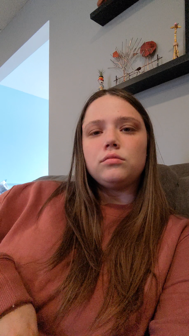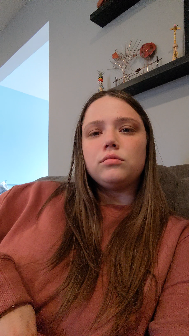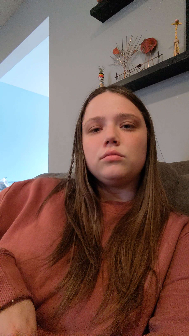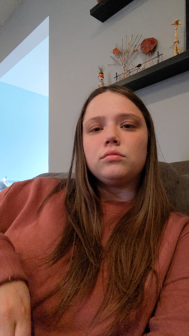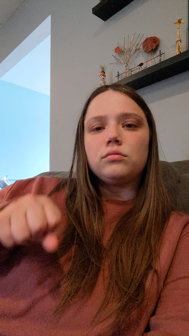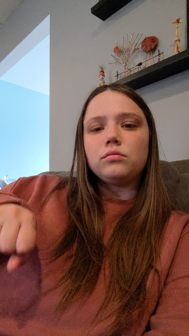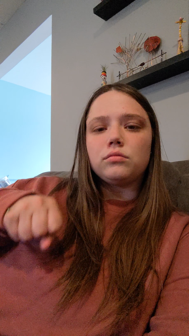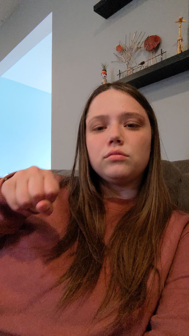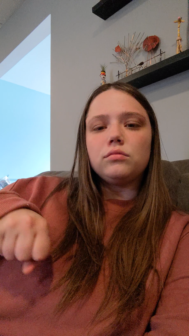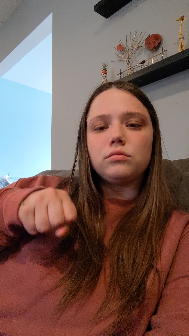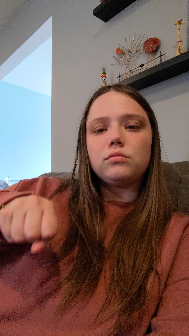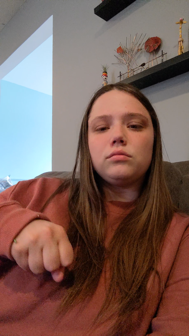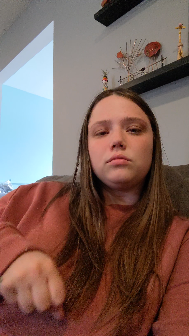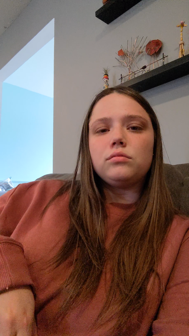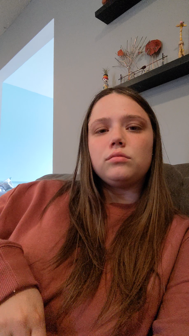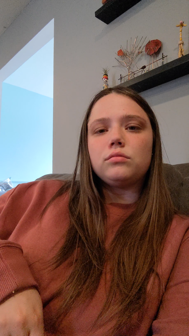bicycle